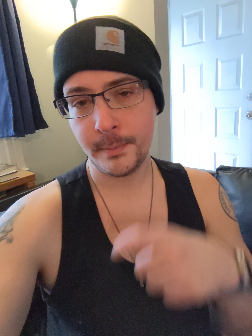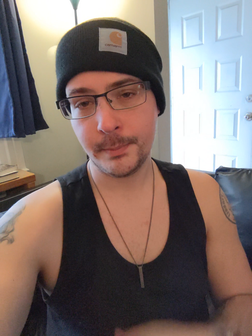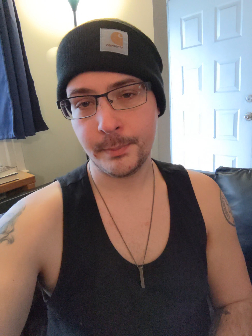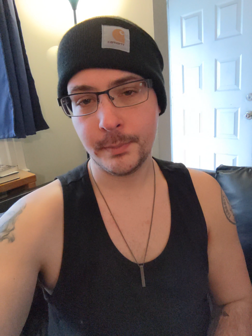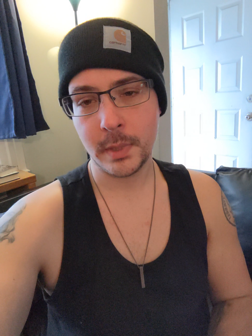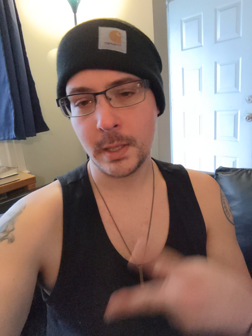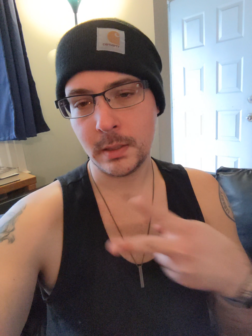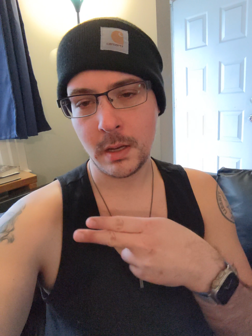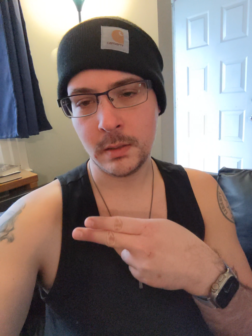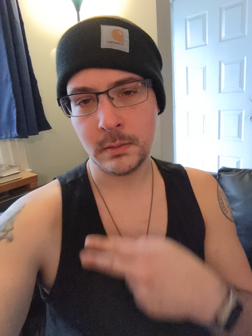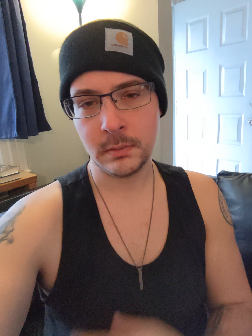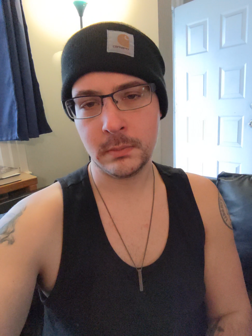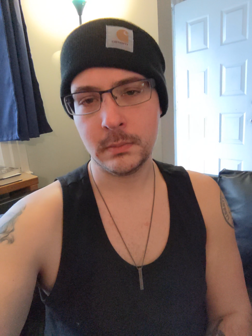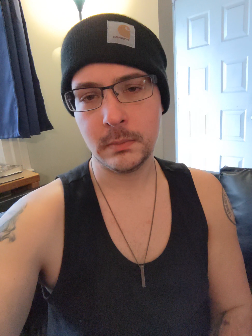cut